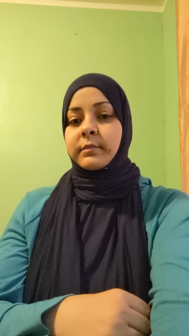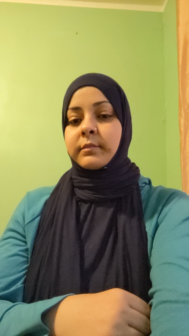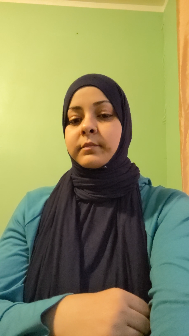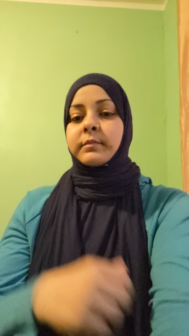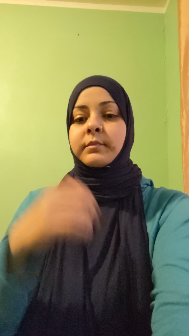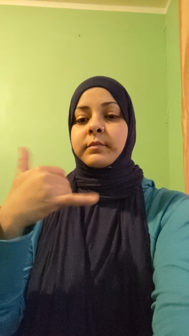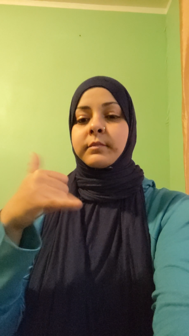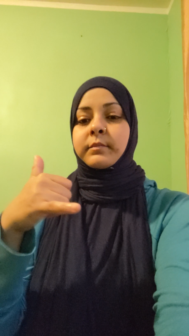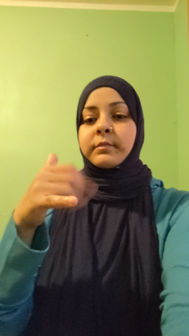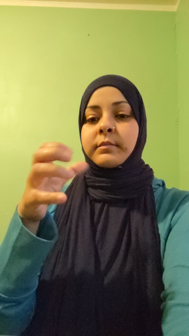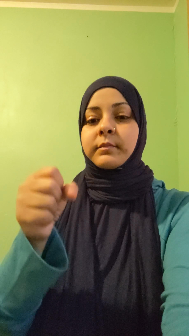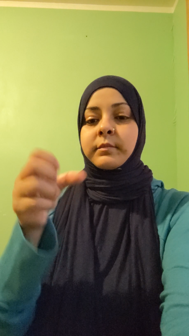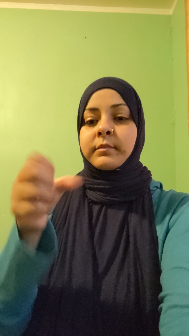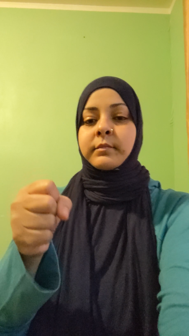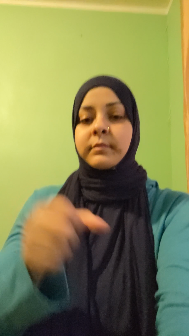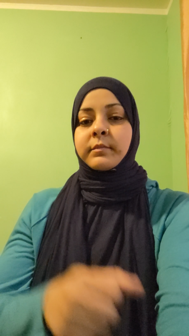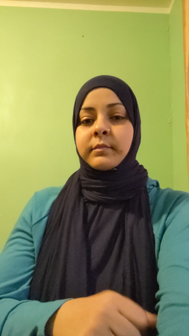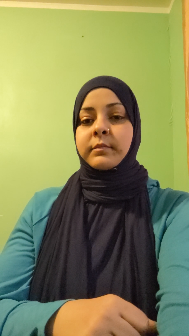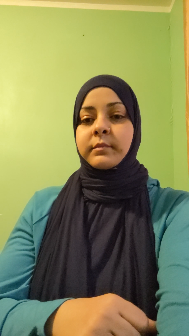play dough